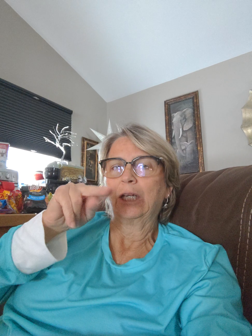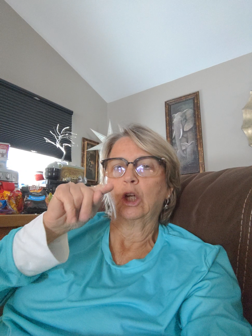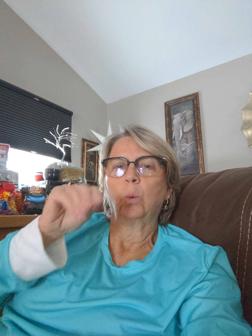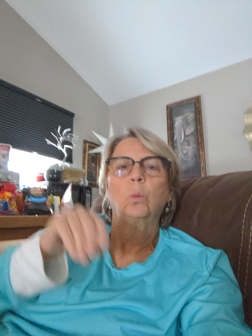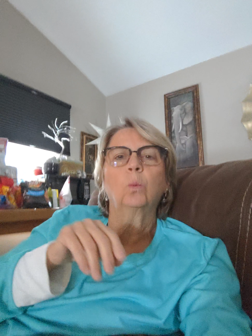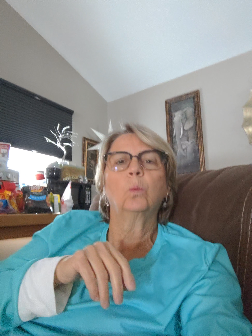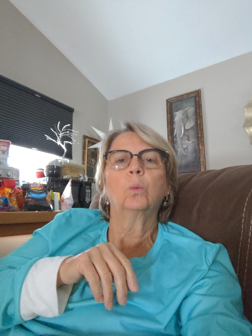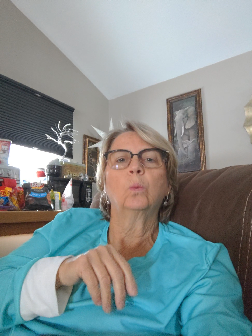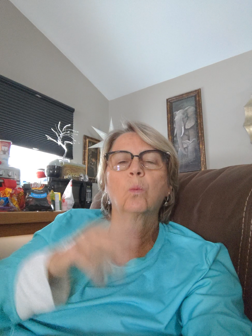into